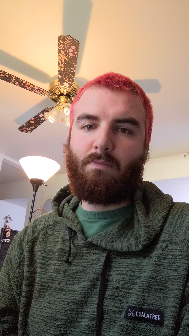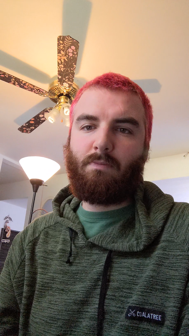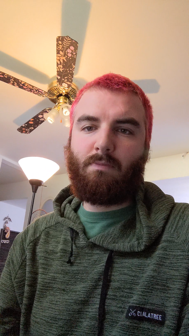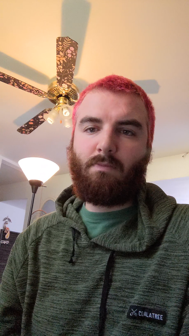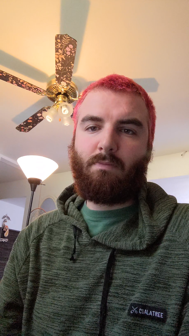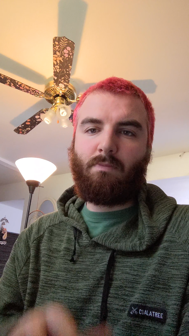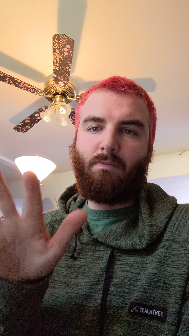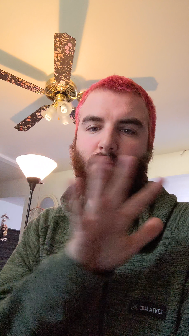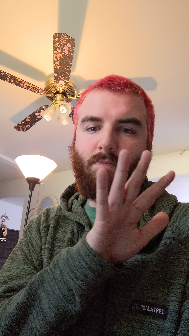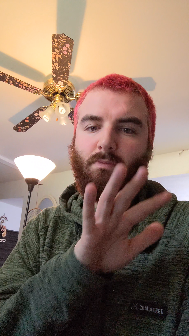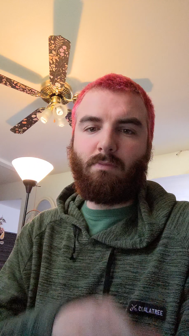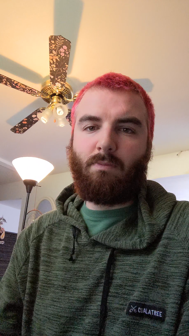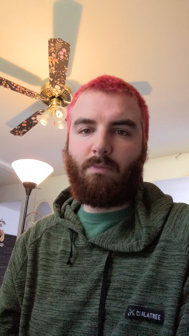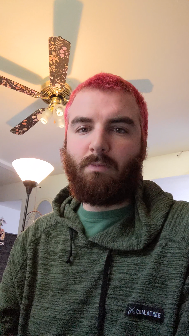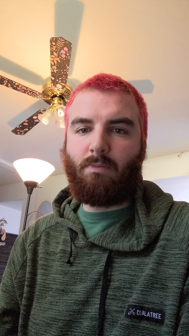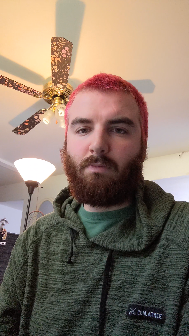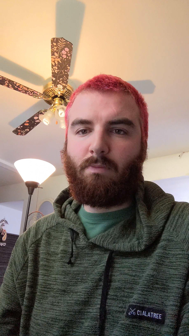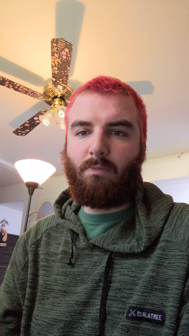full